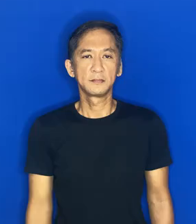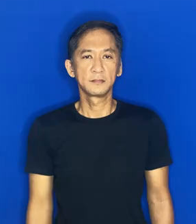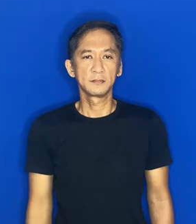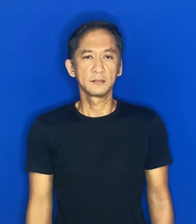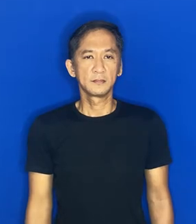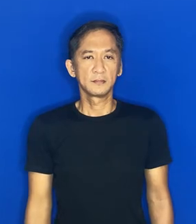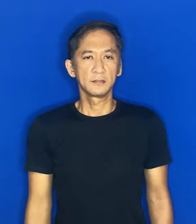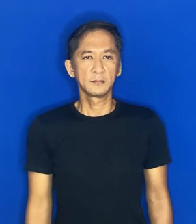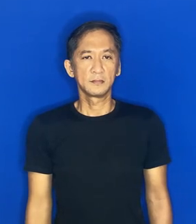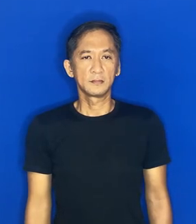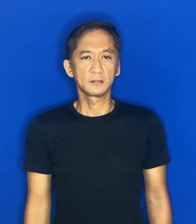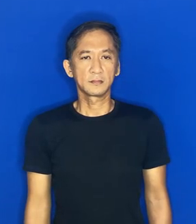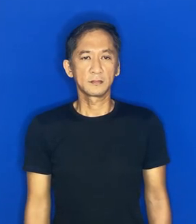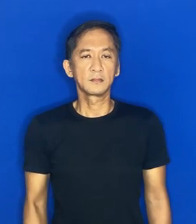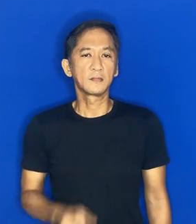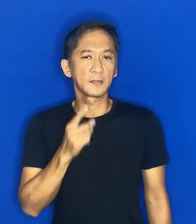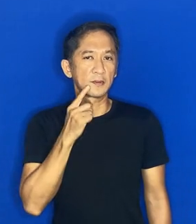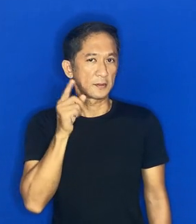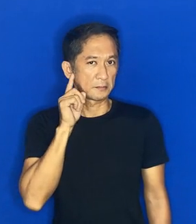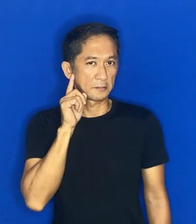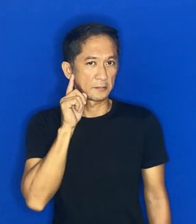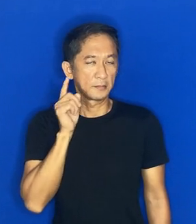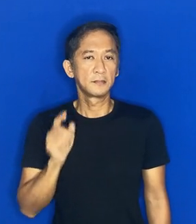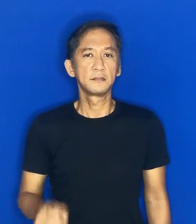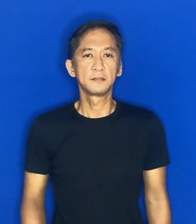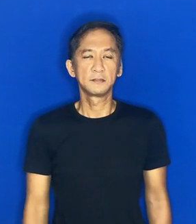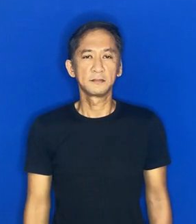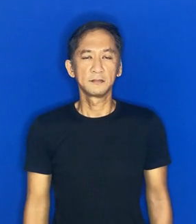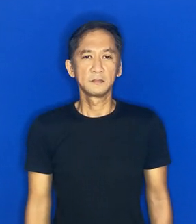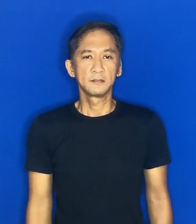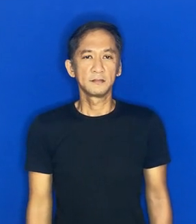deaf